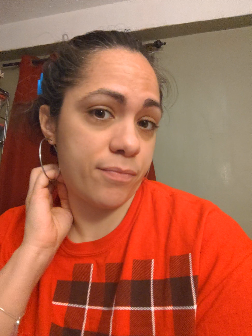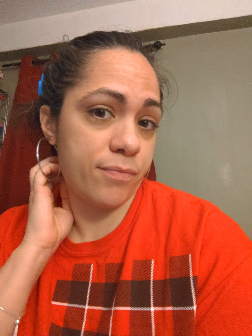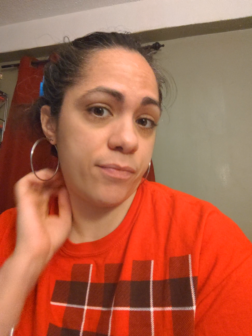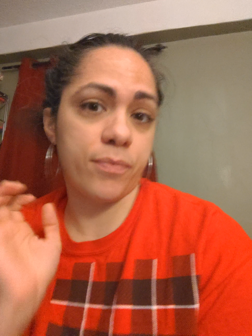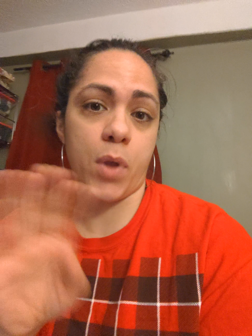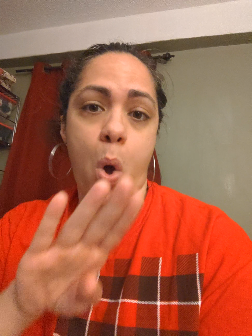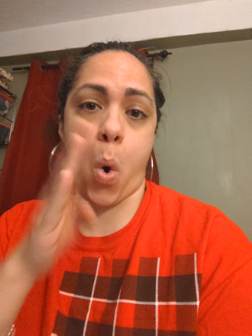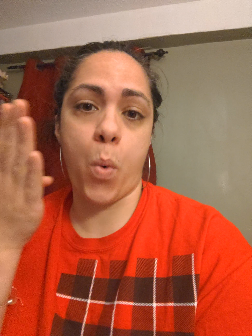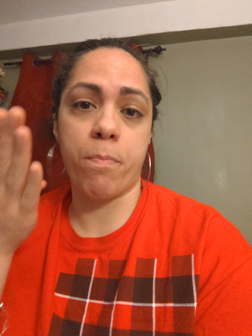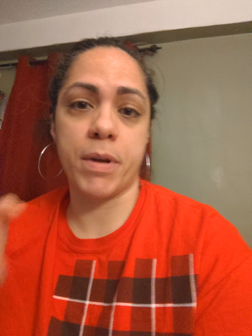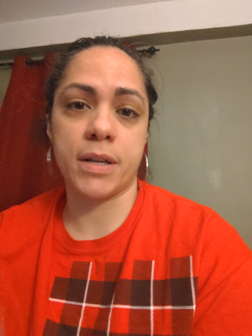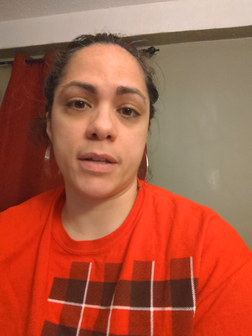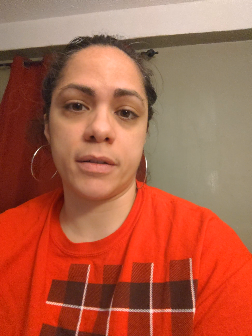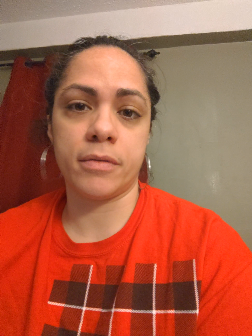open